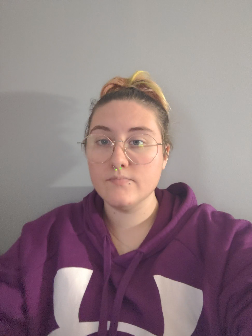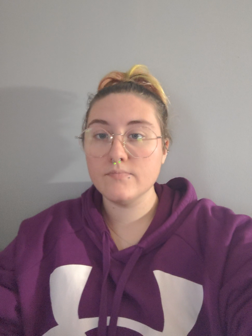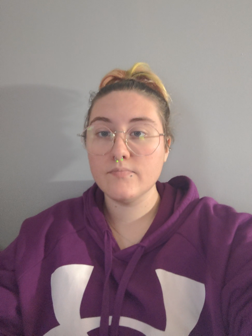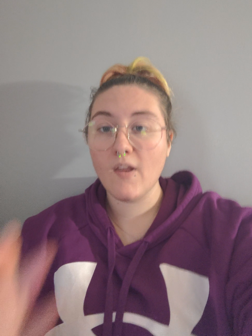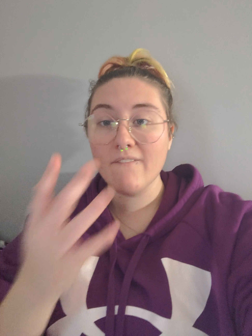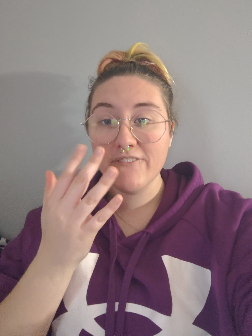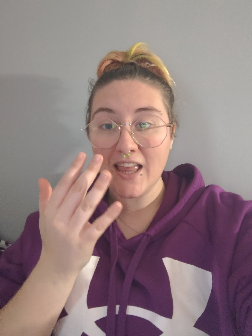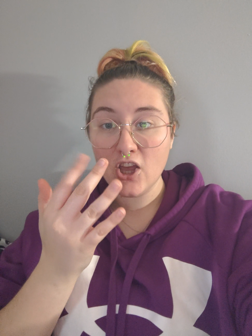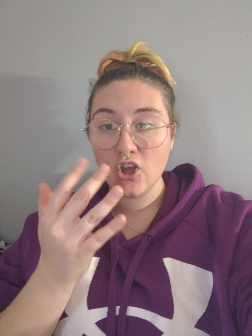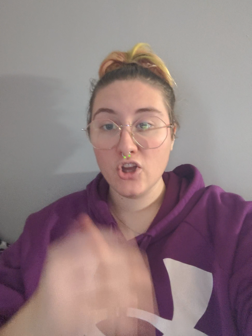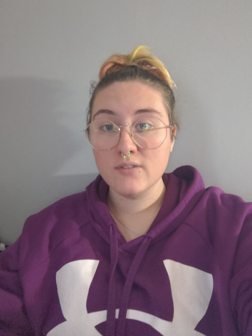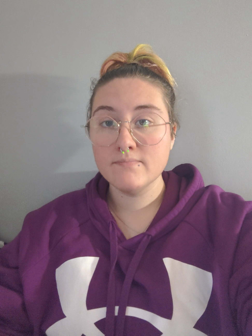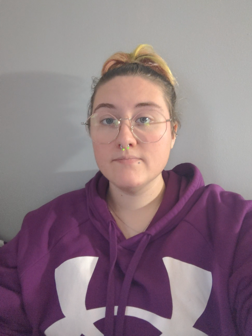finger